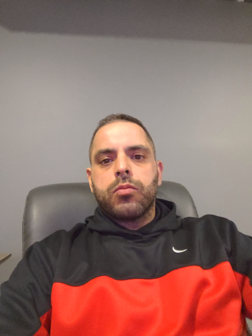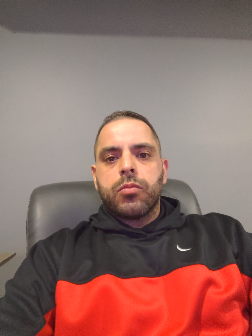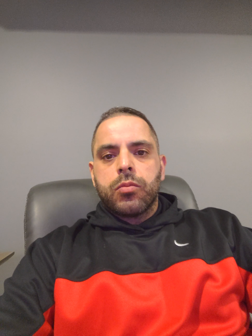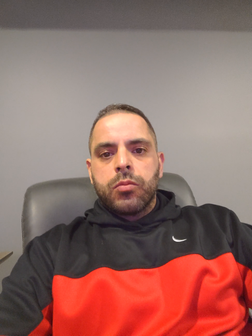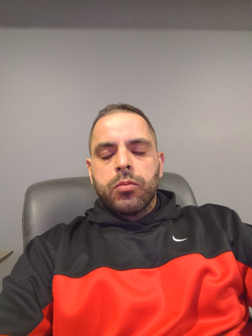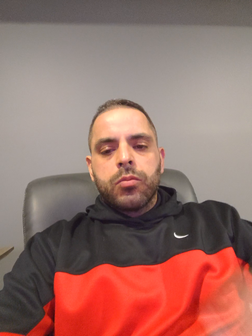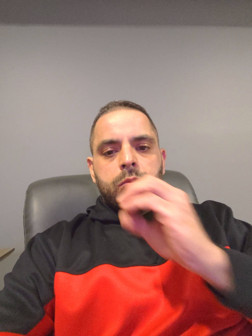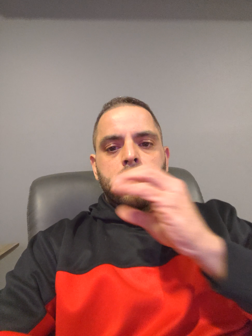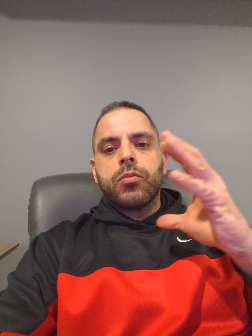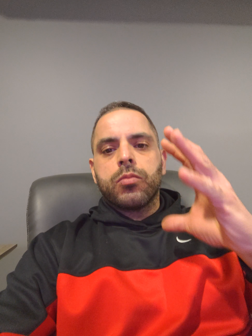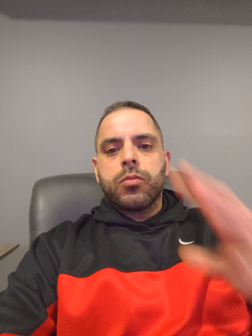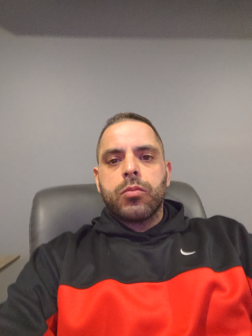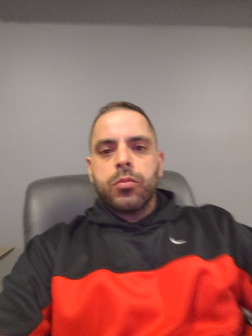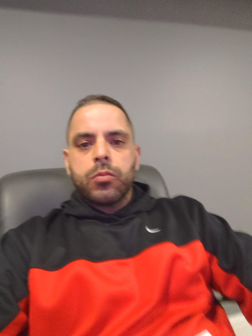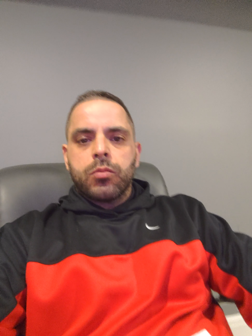balloon